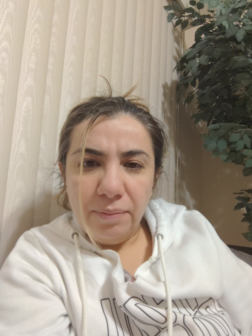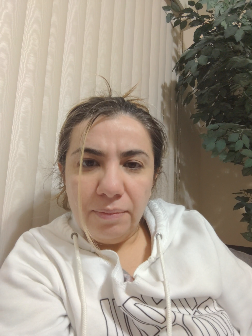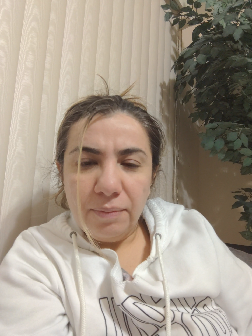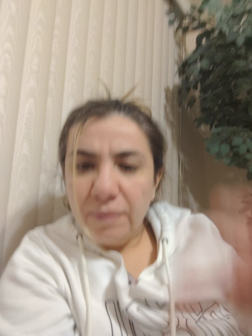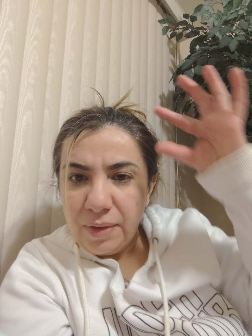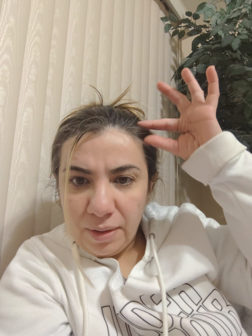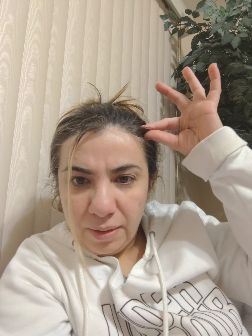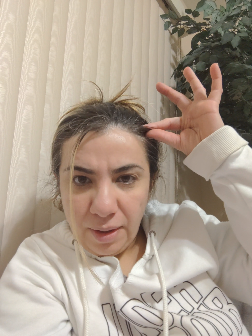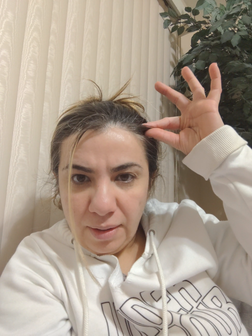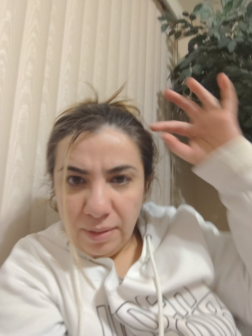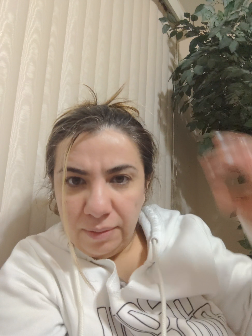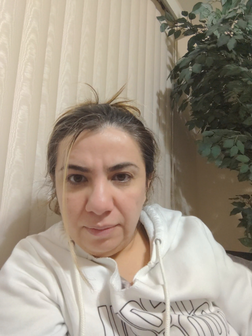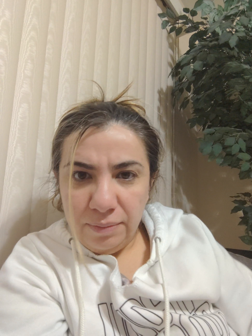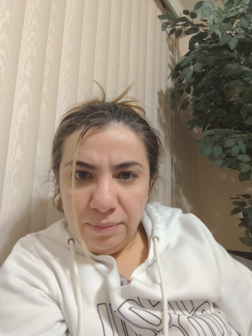hair